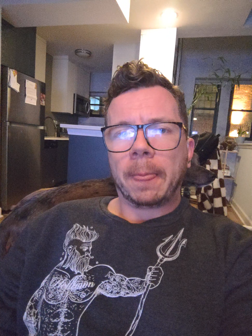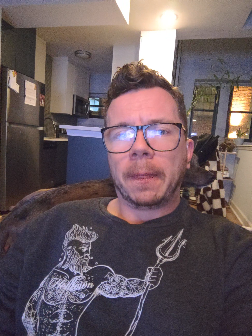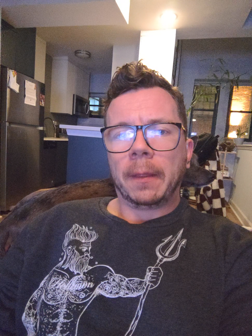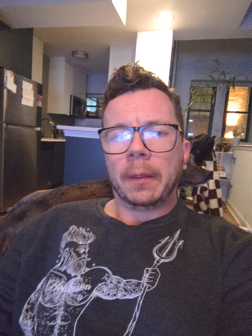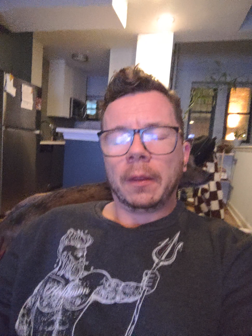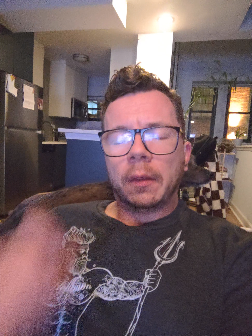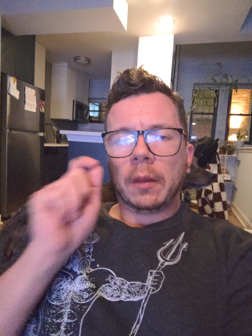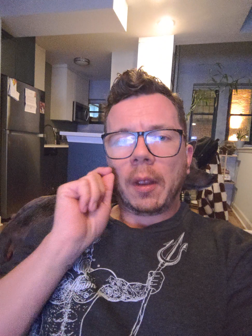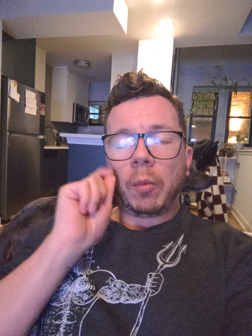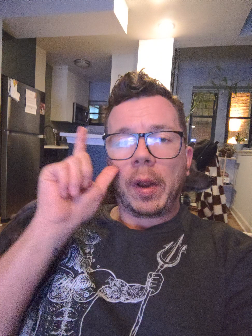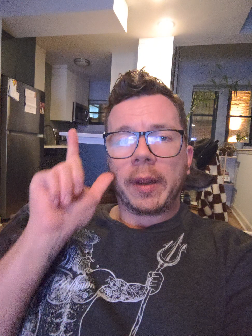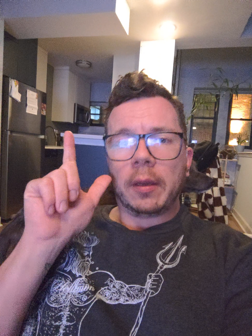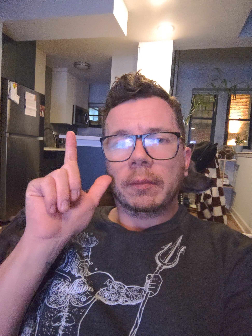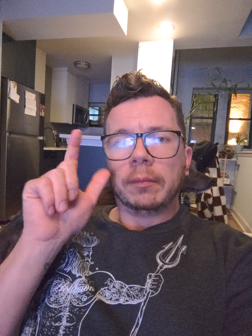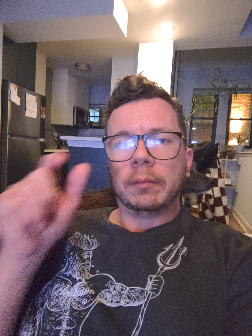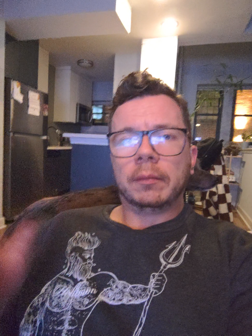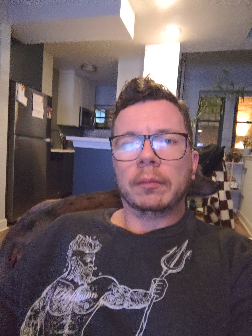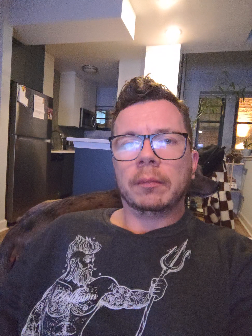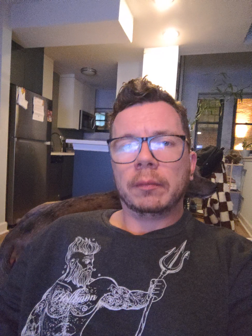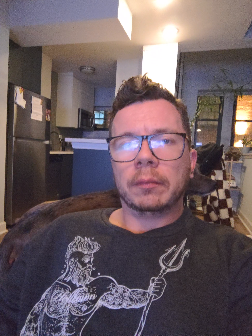awake